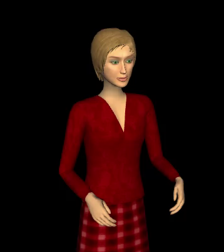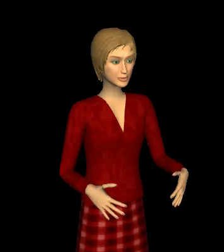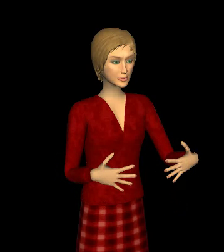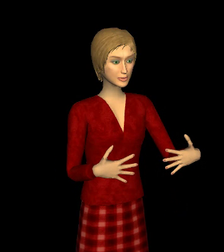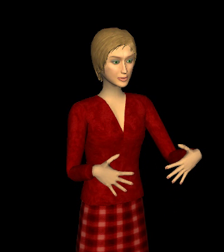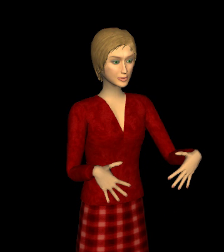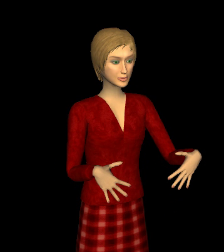تحقيق